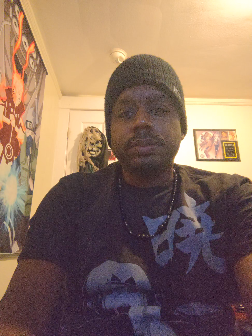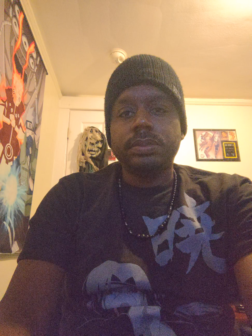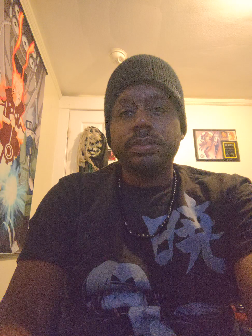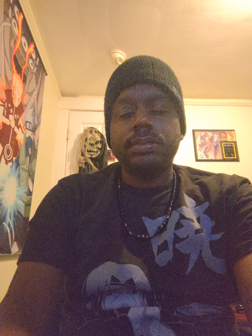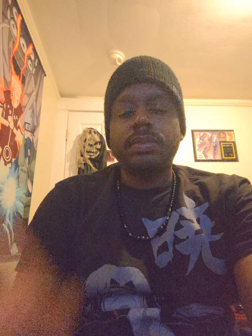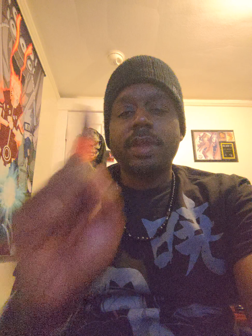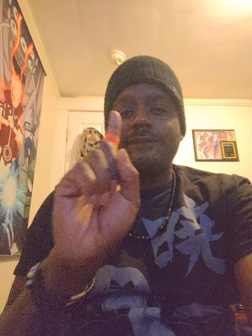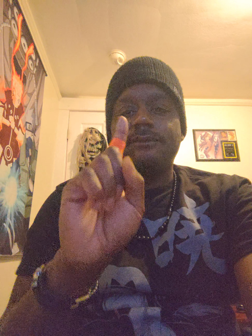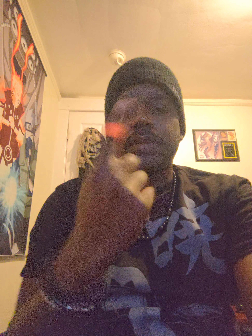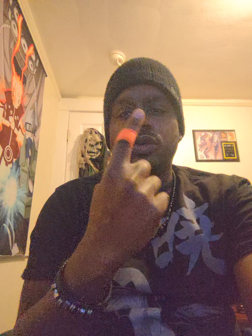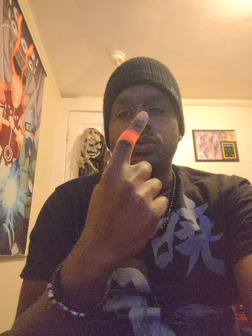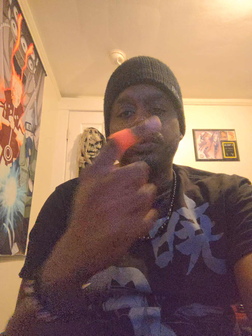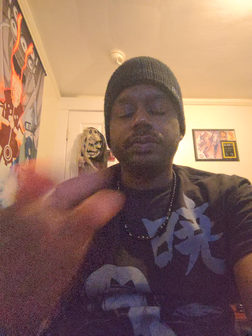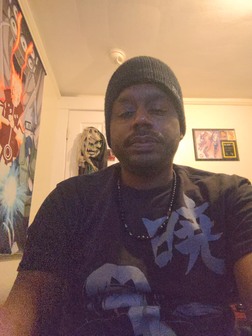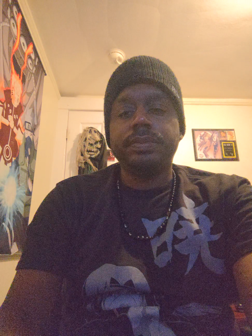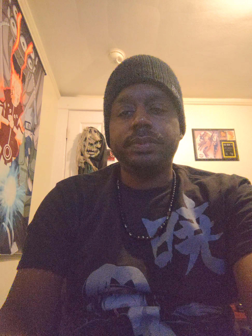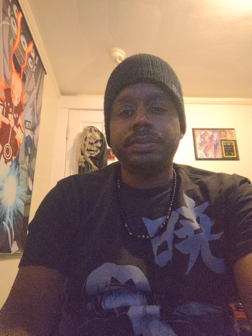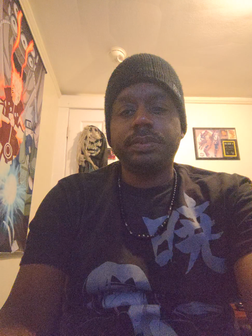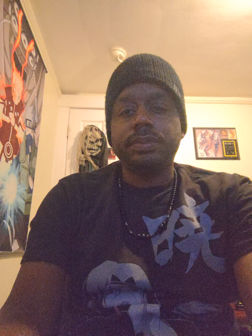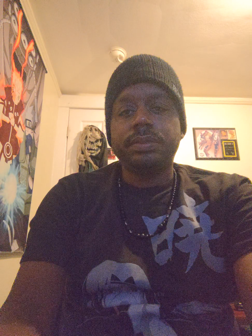first